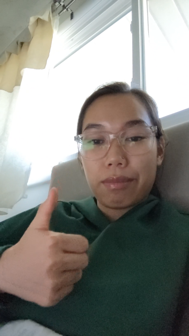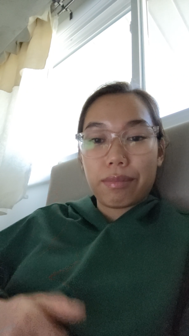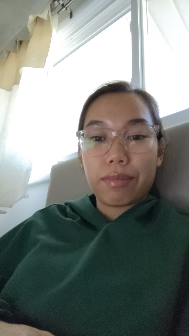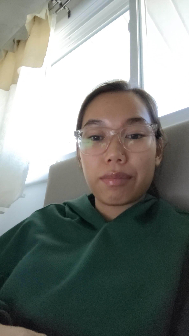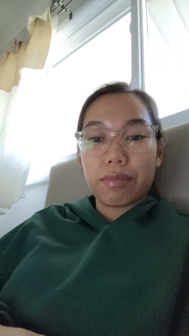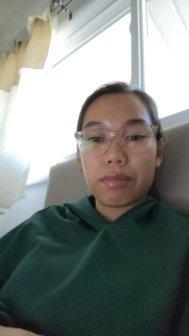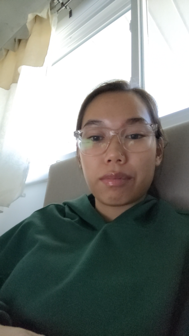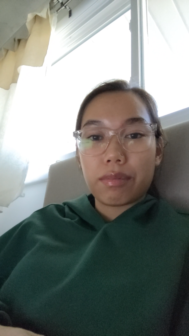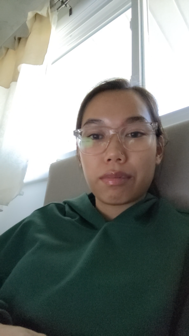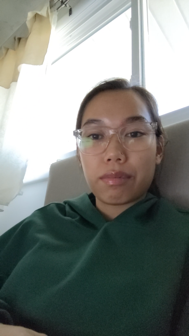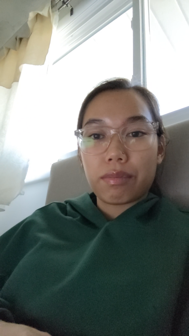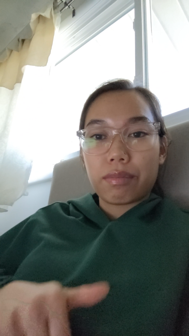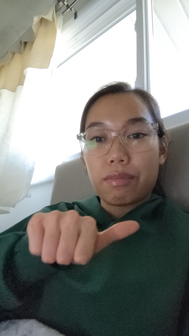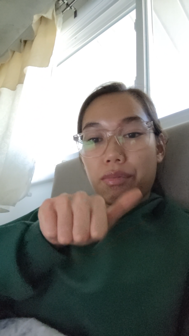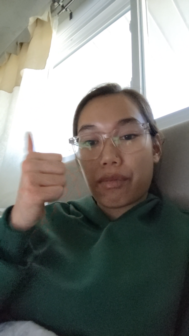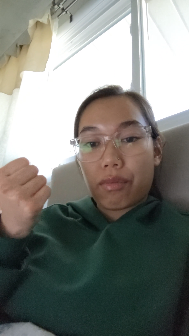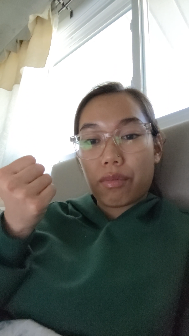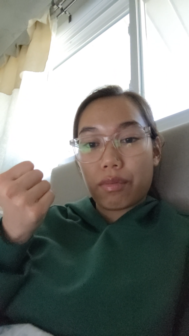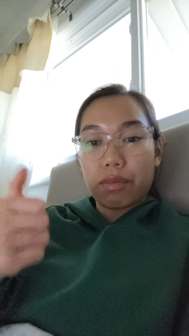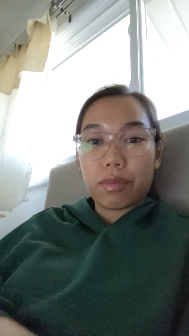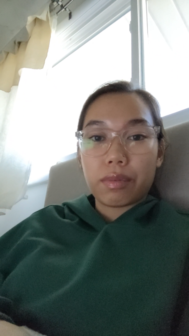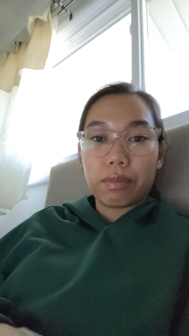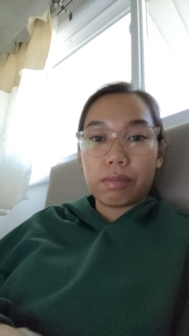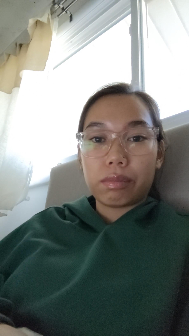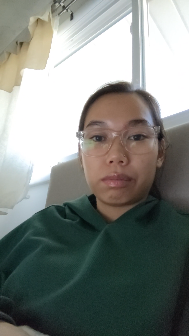other